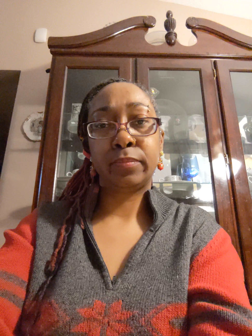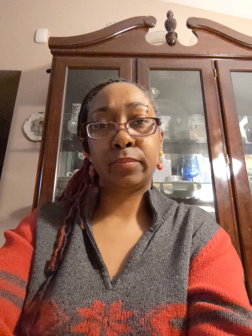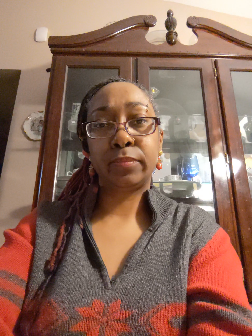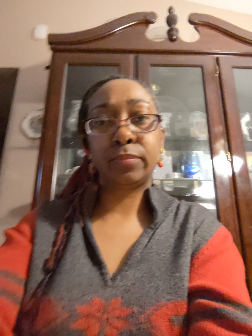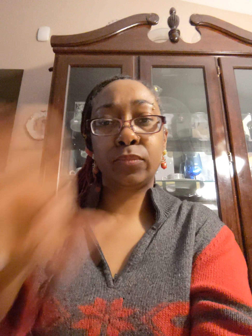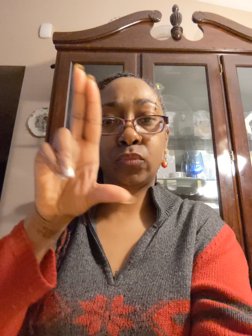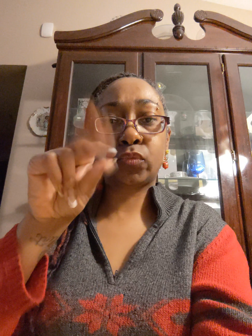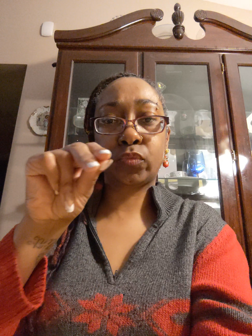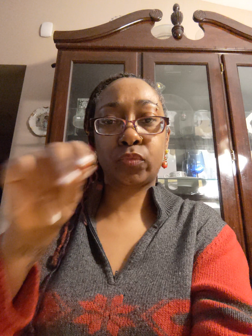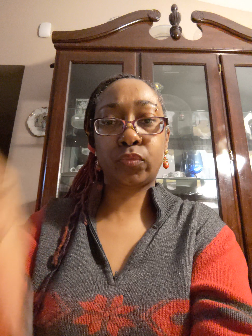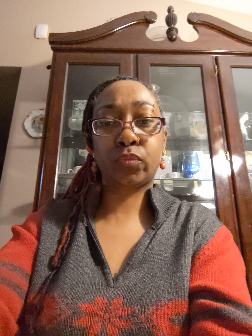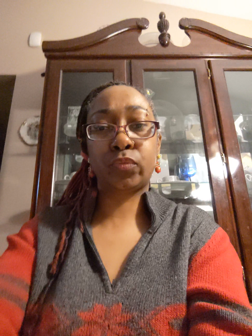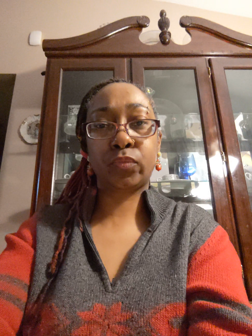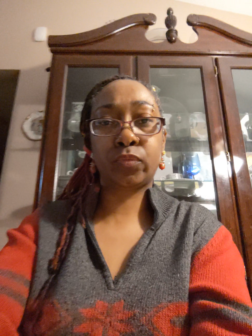no